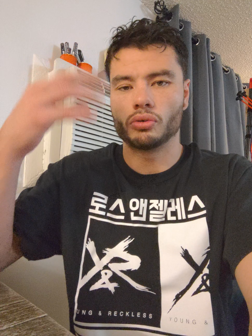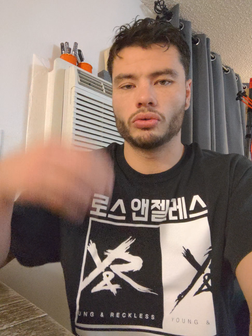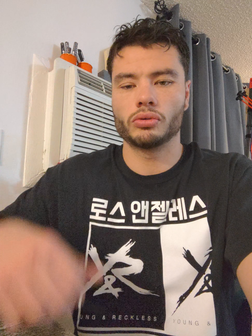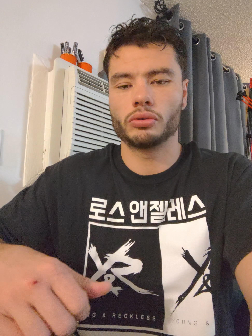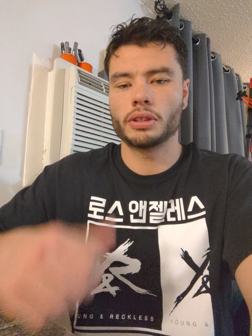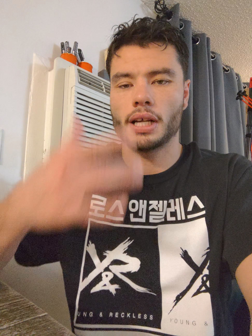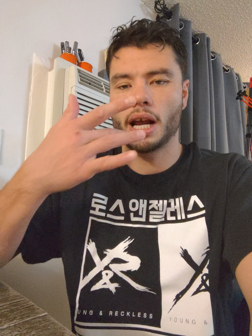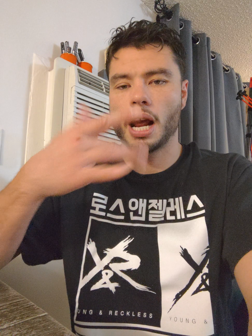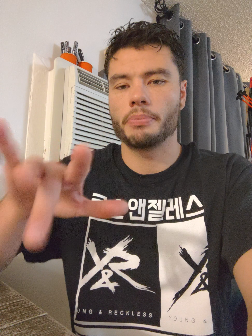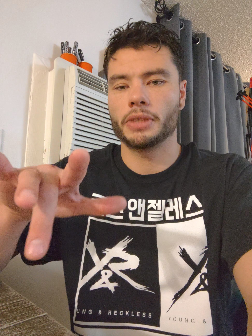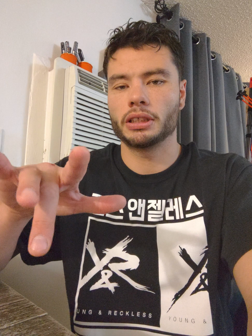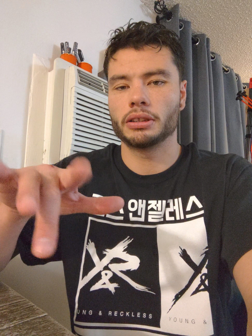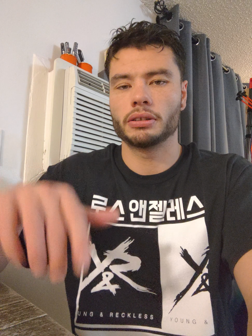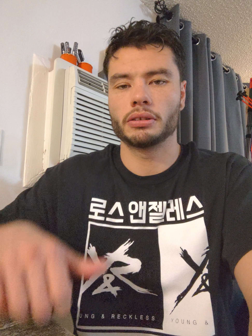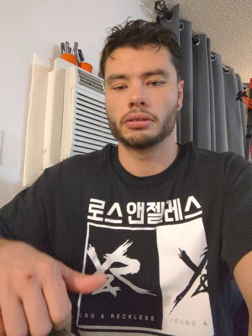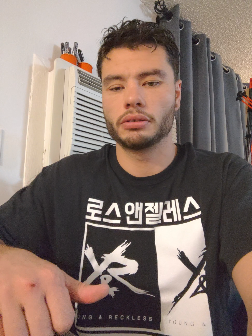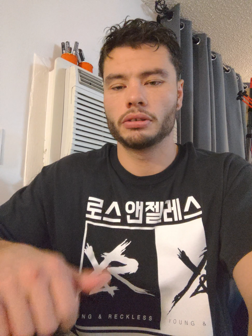empty